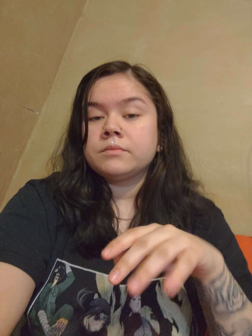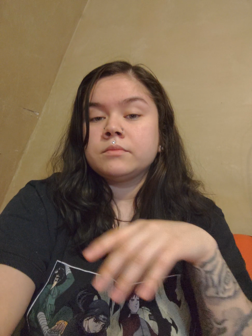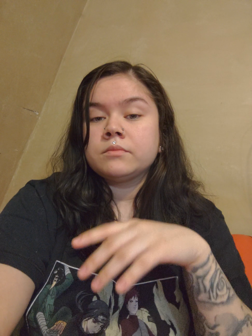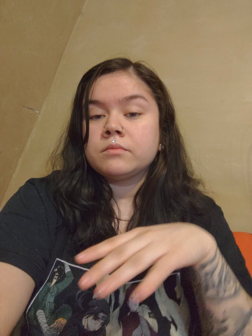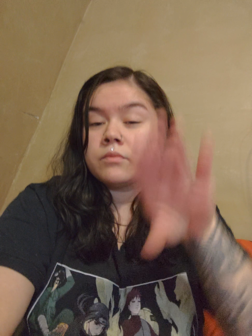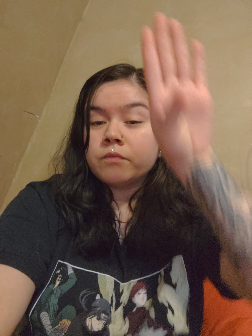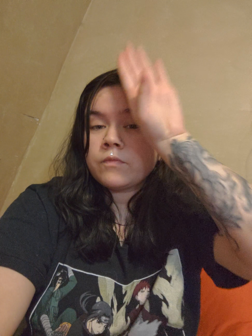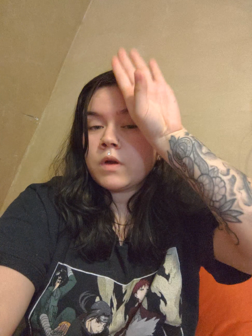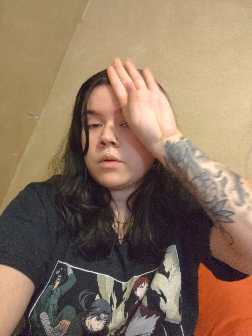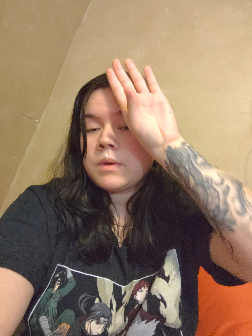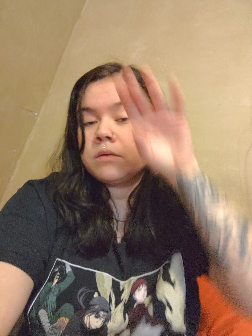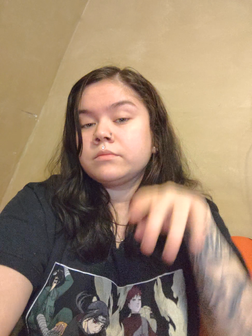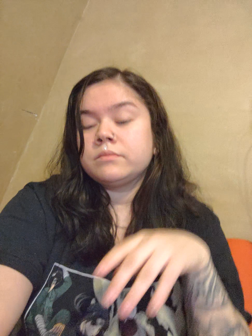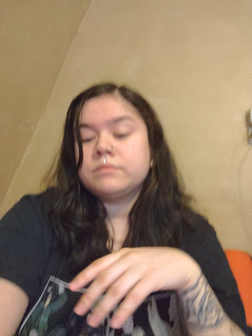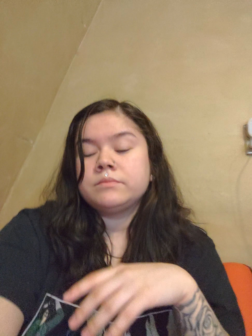fireman